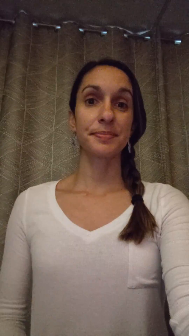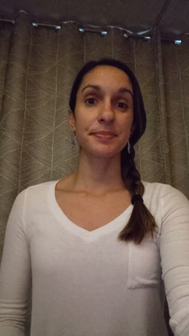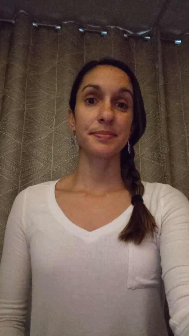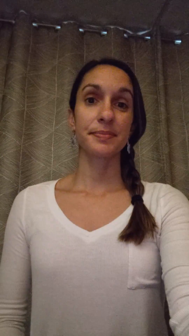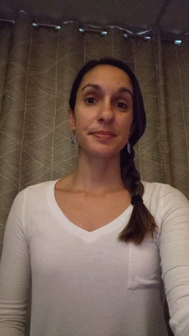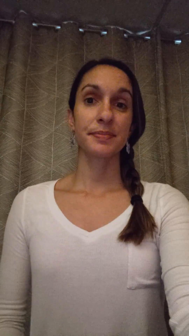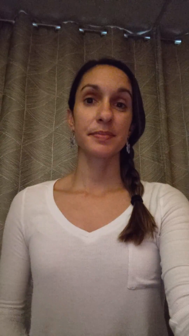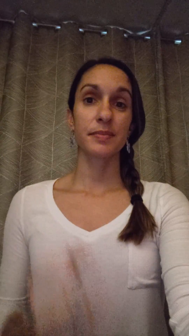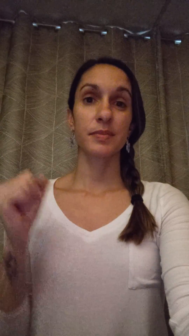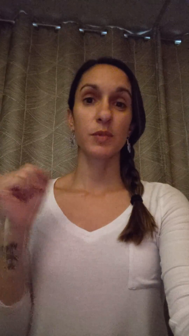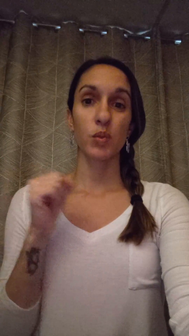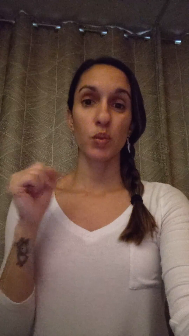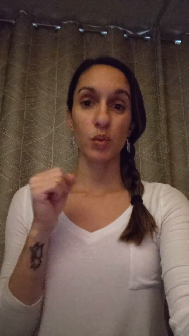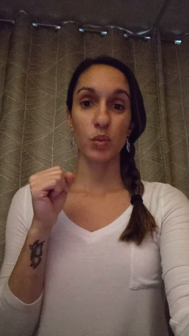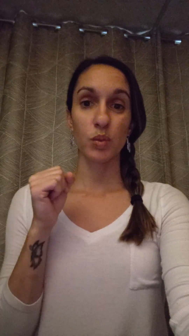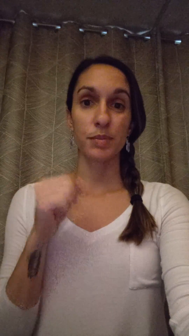cold